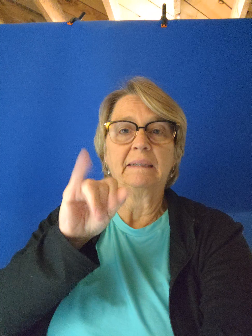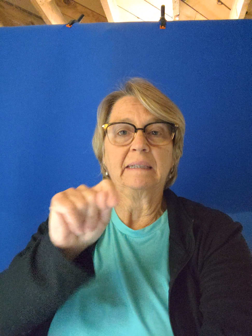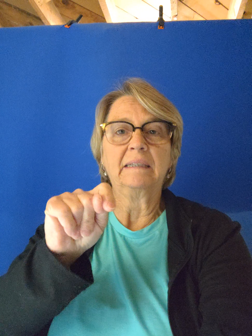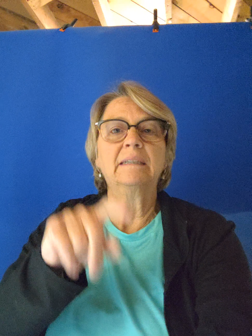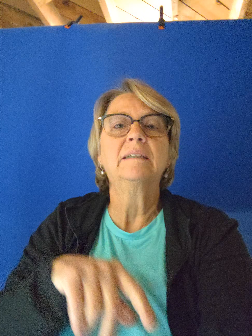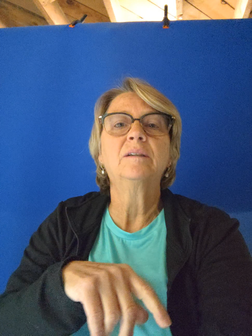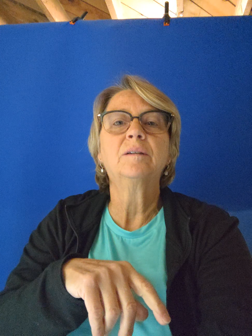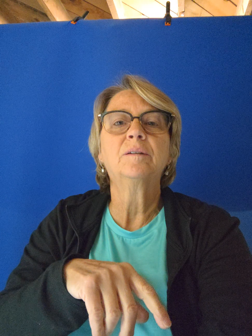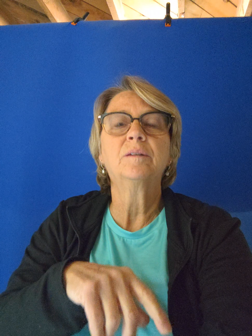he/she/it